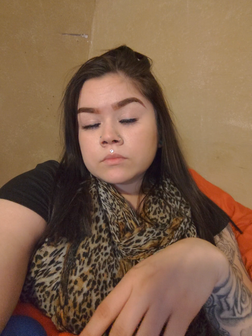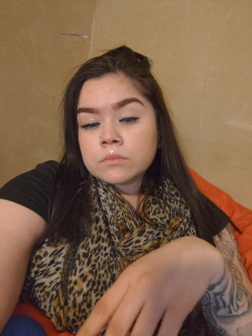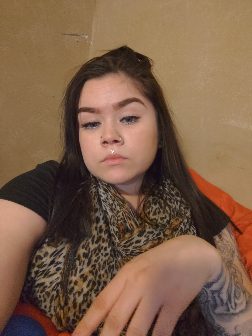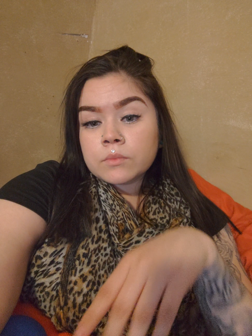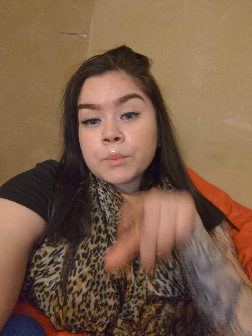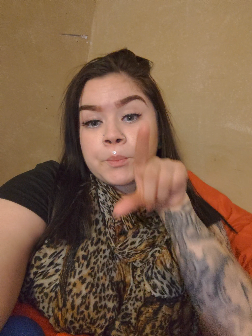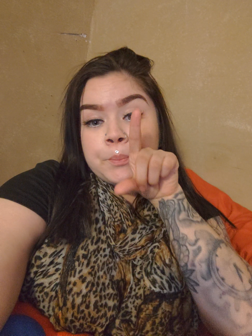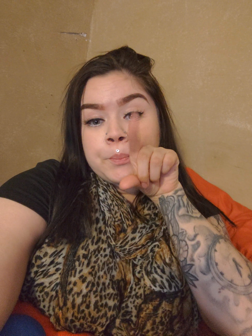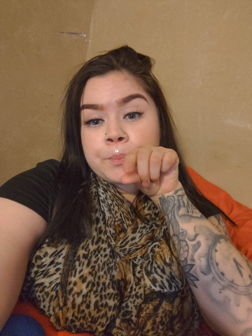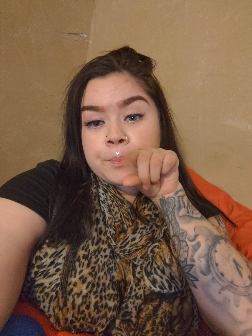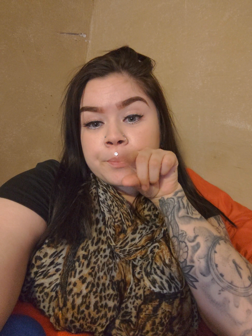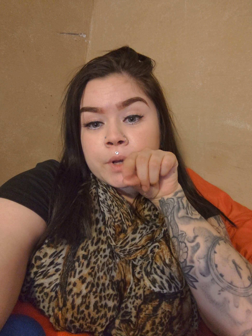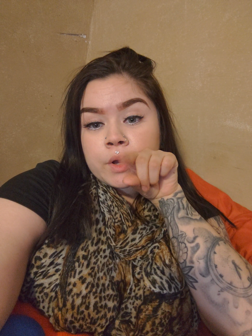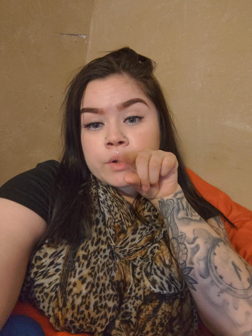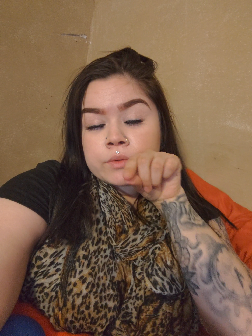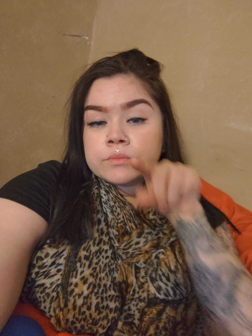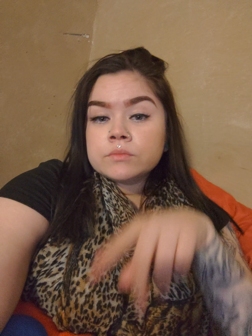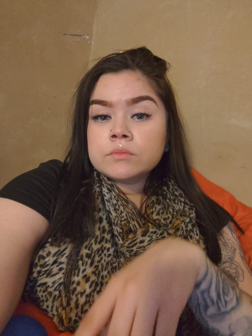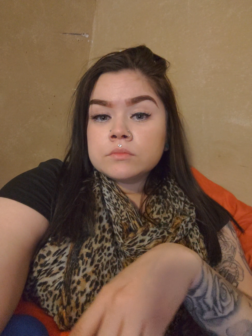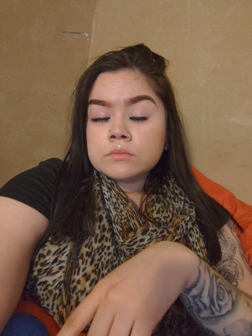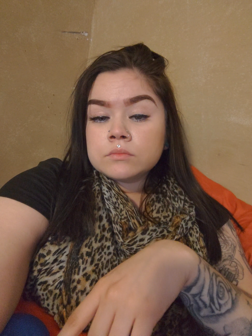bird